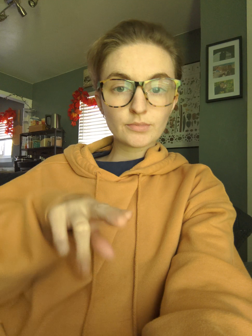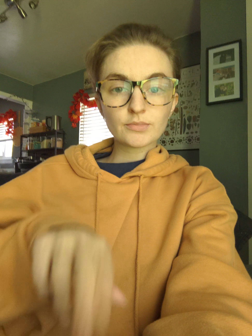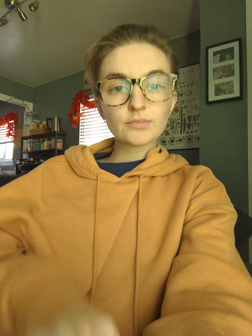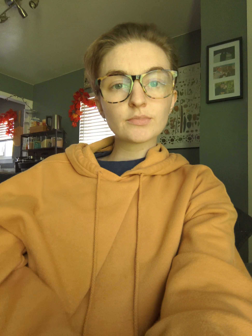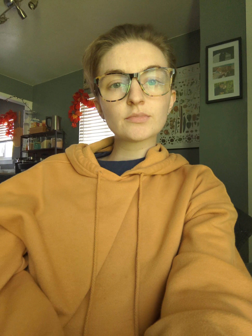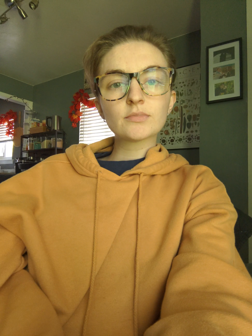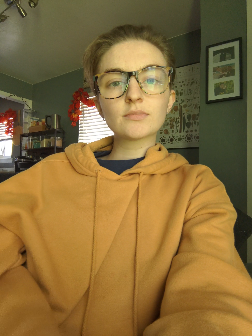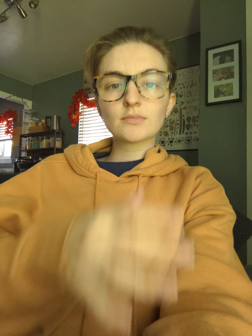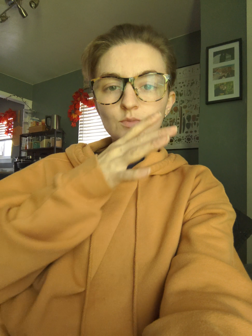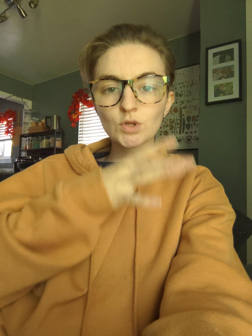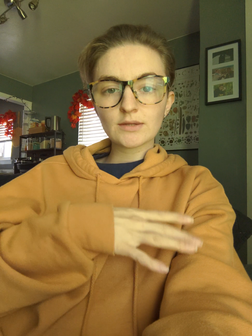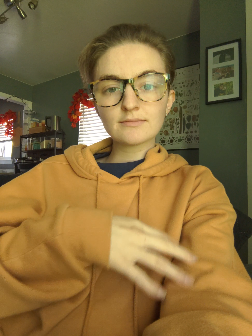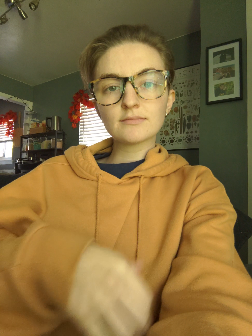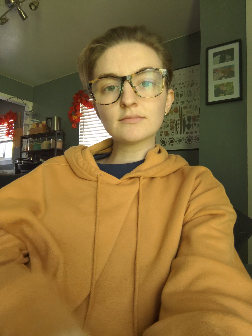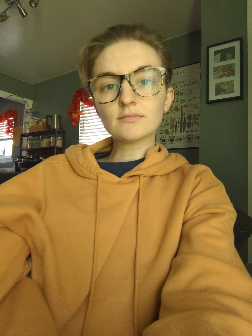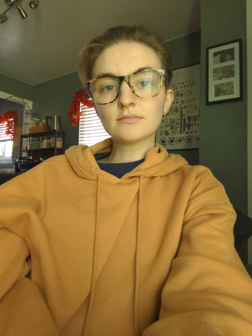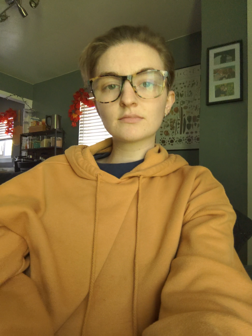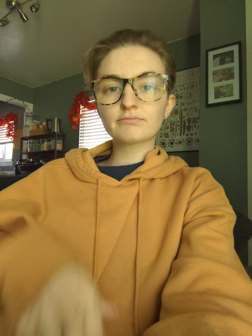lady